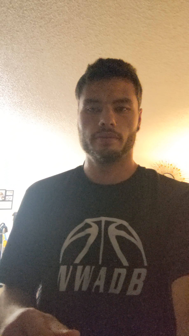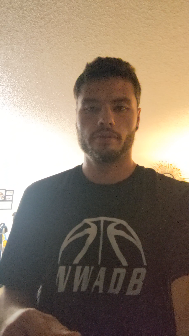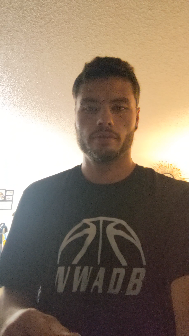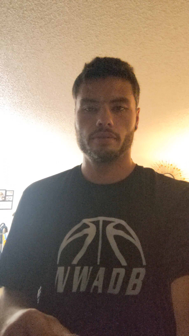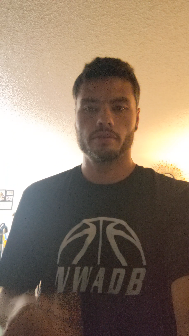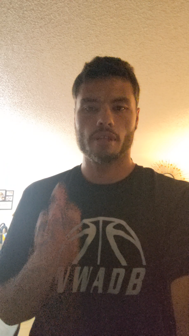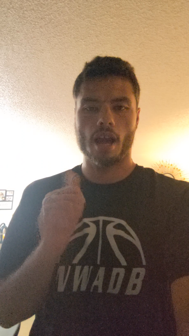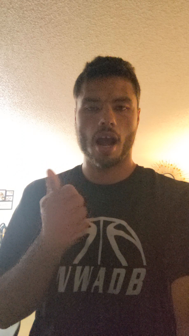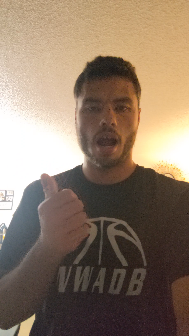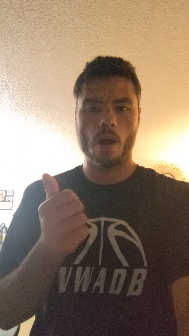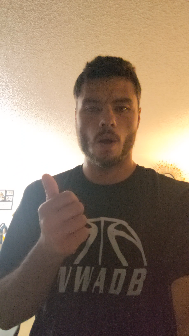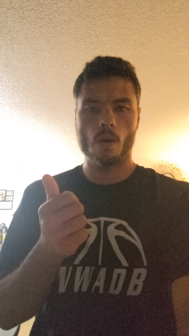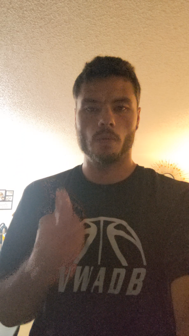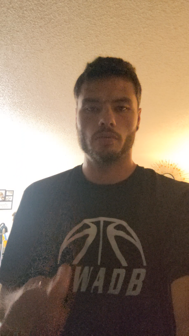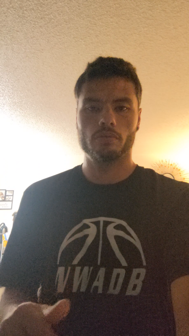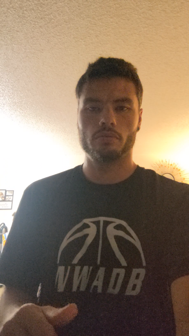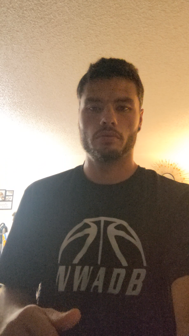how